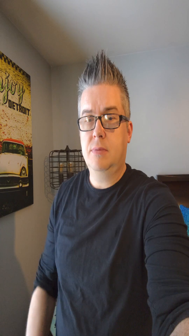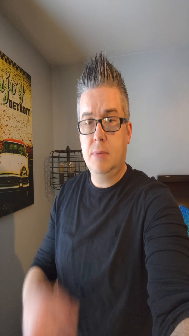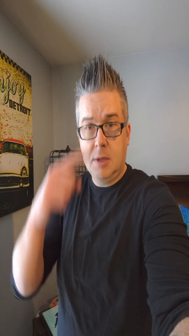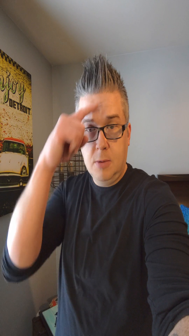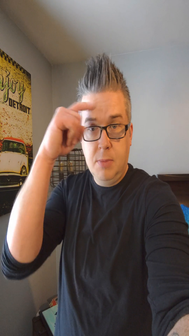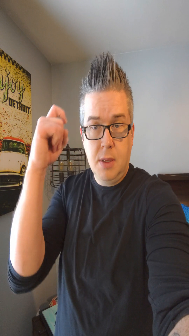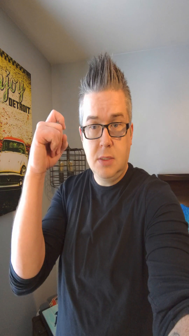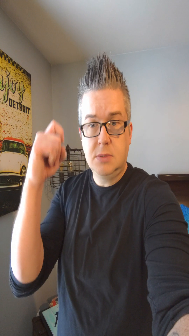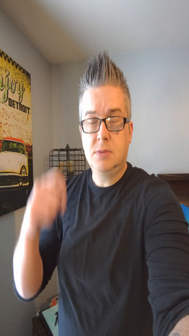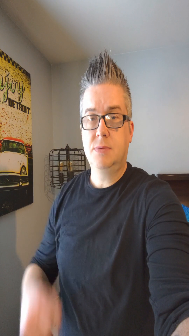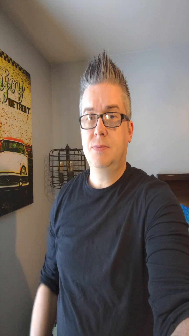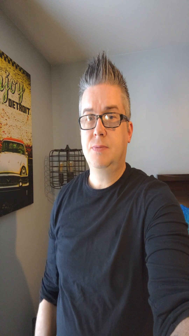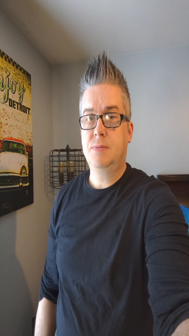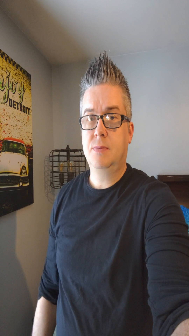because